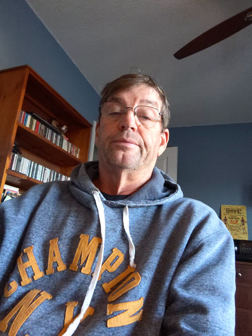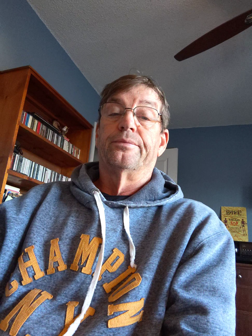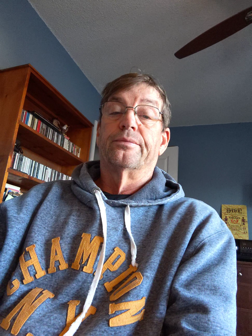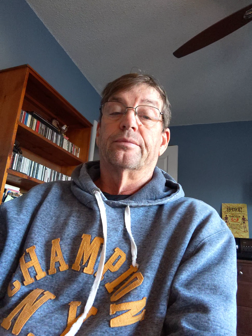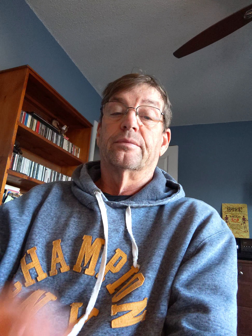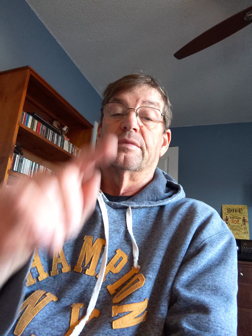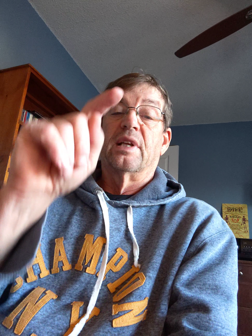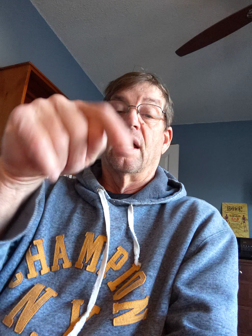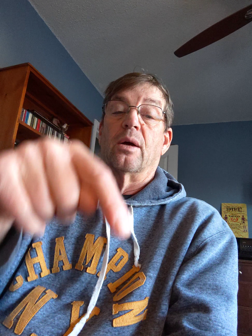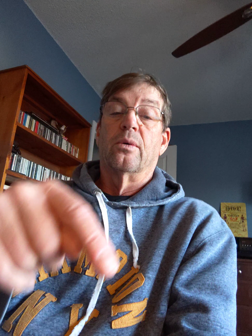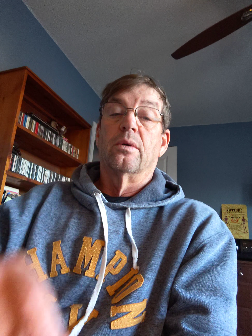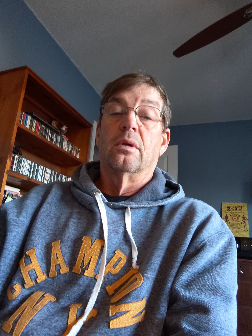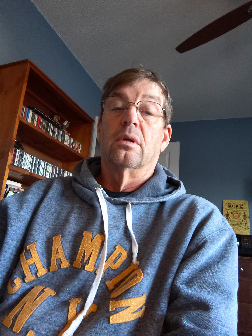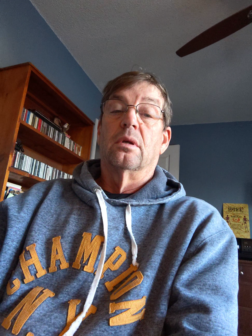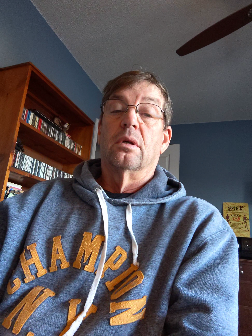down